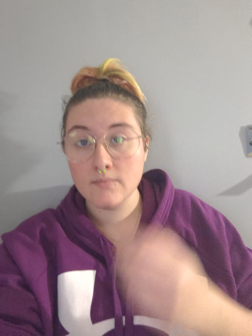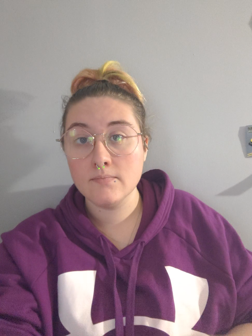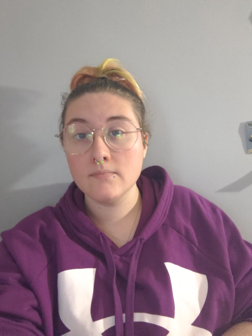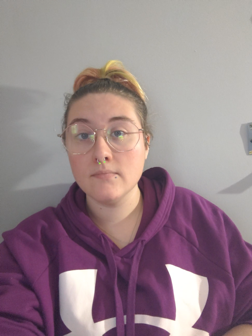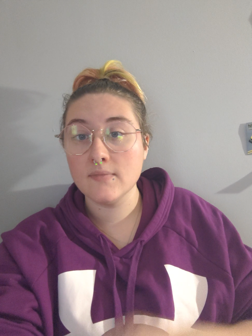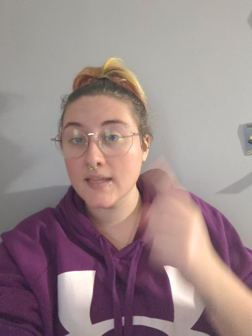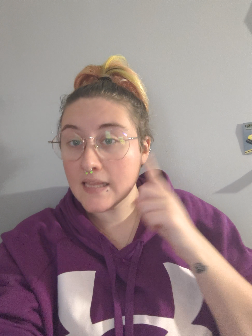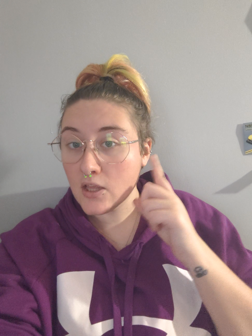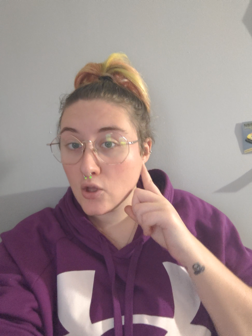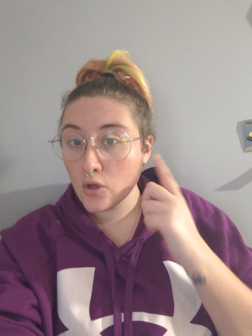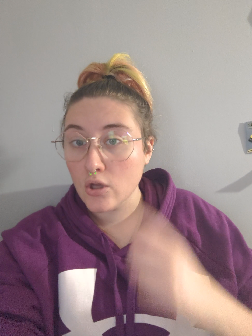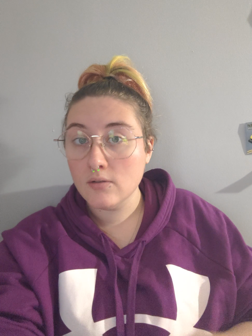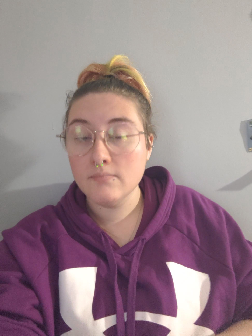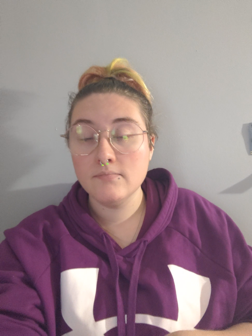ear